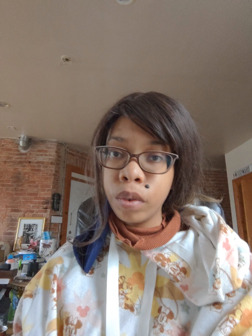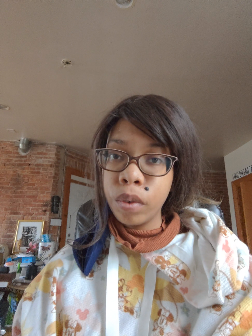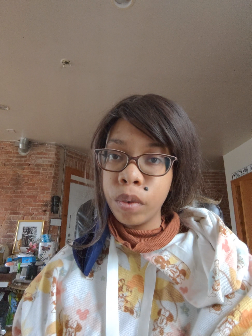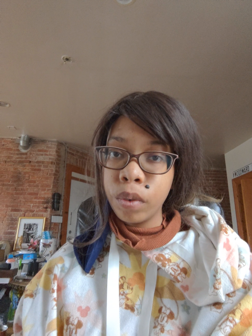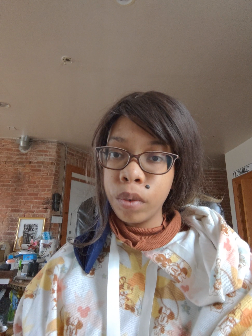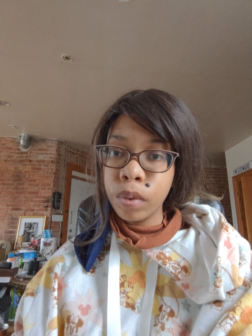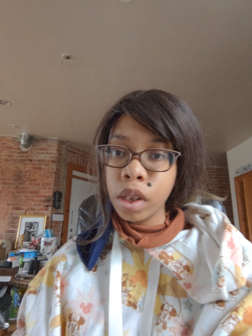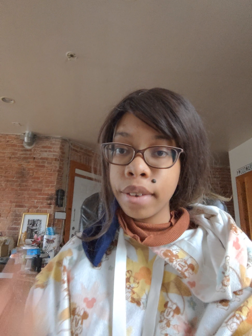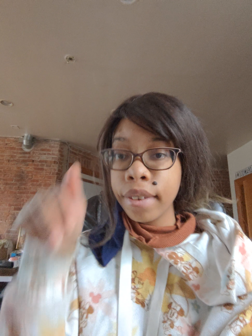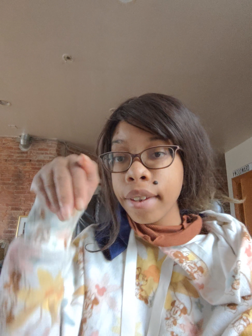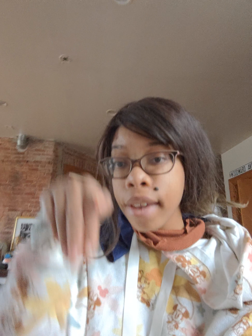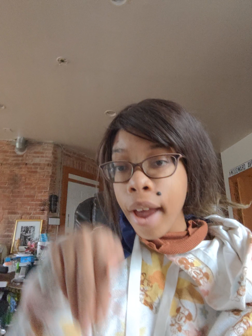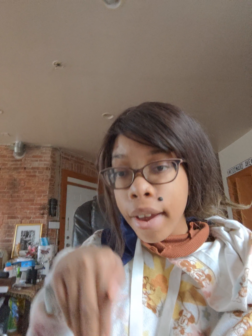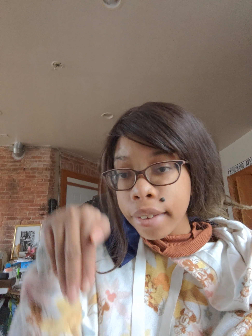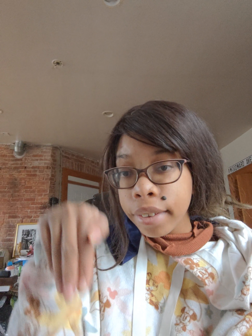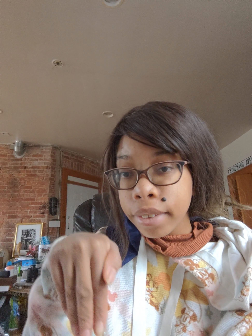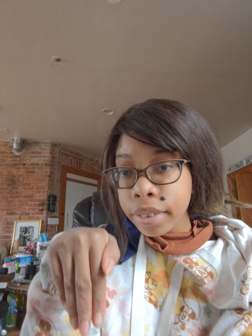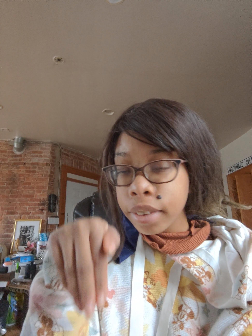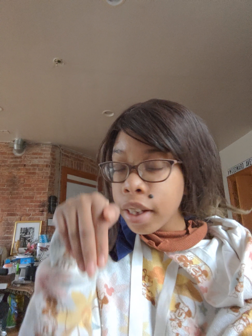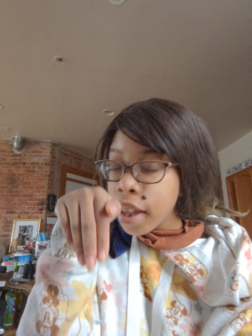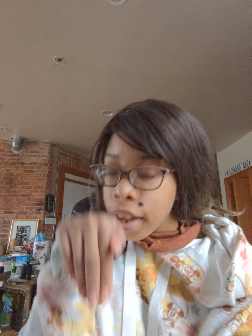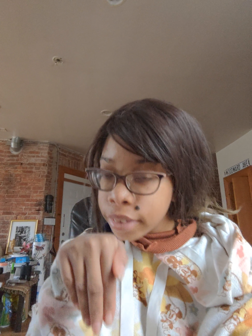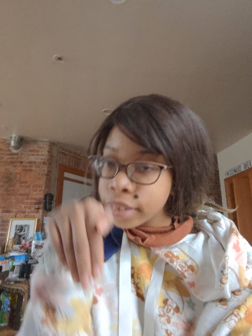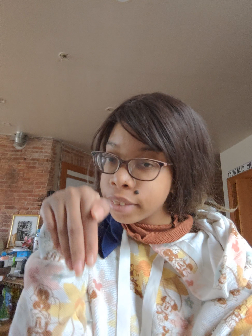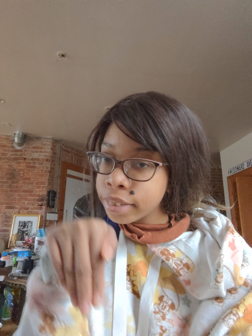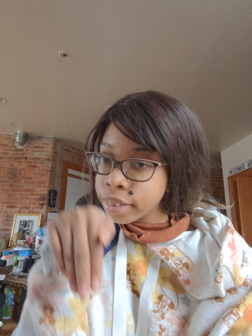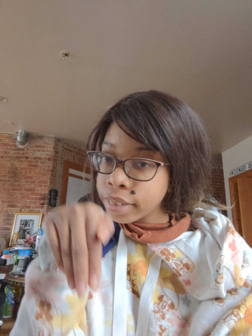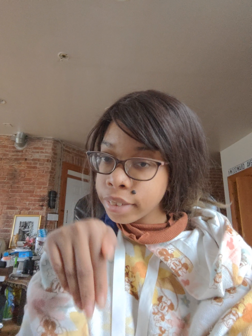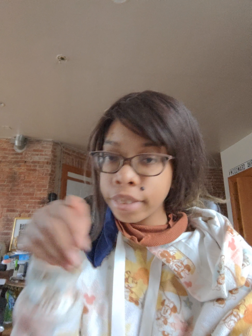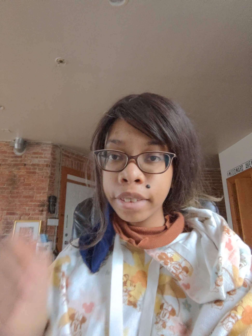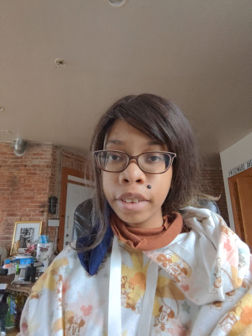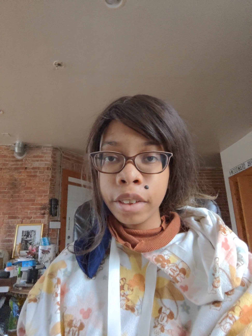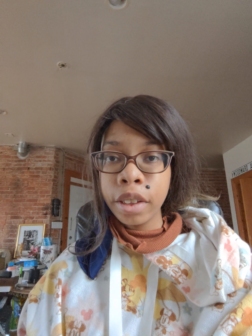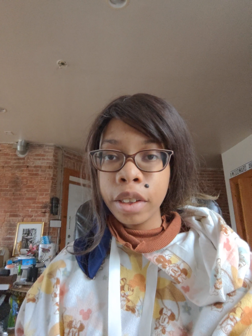night